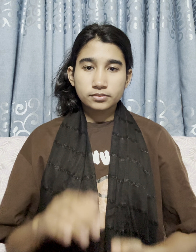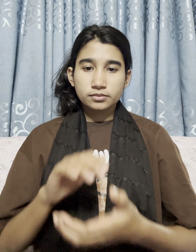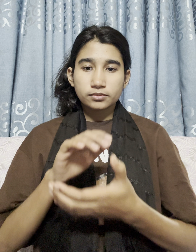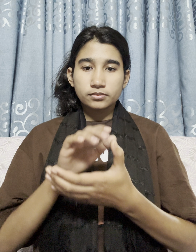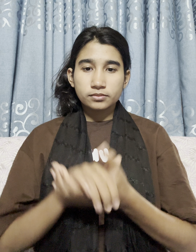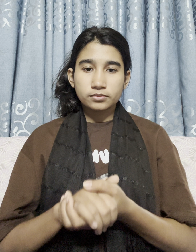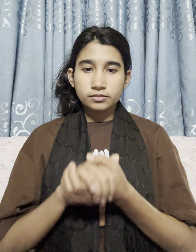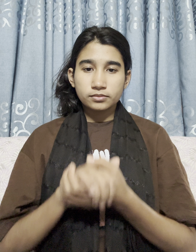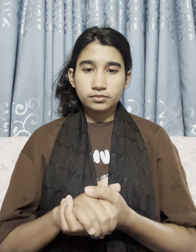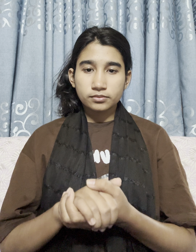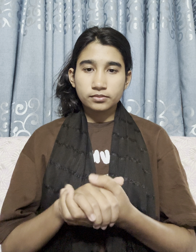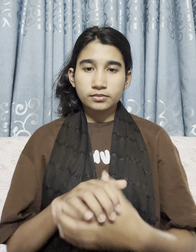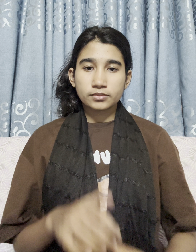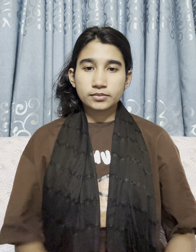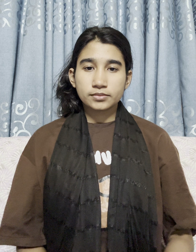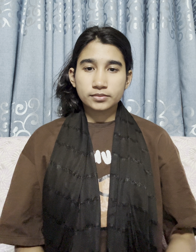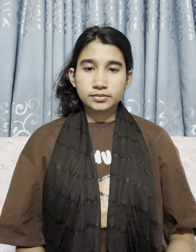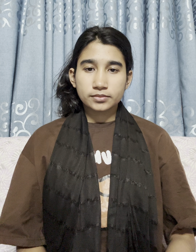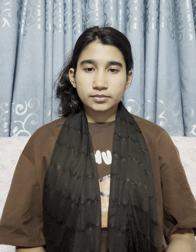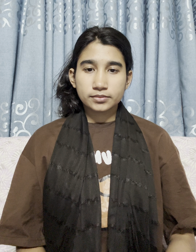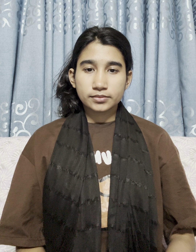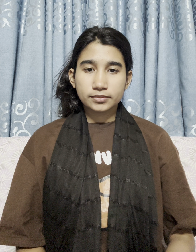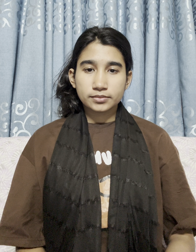বন্ধু